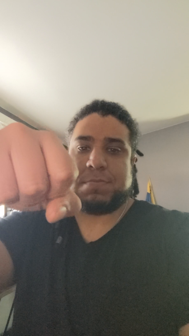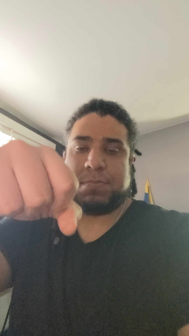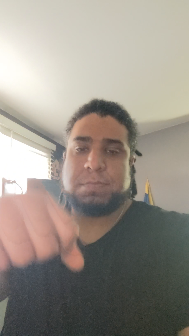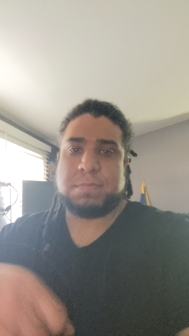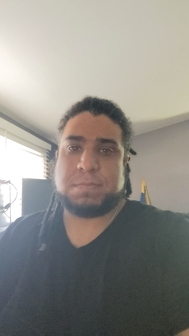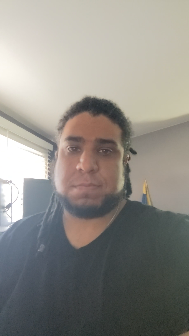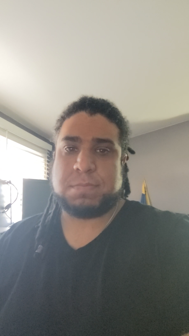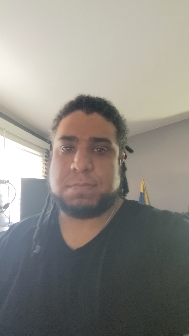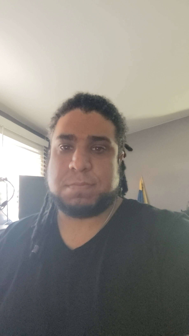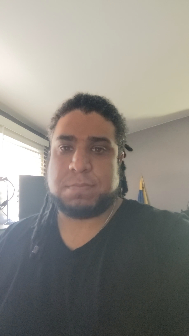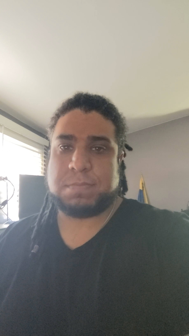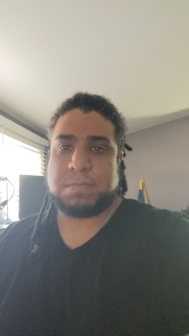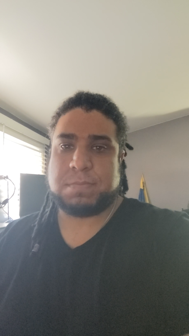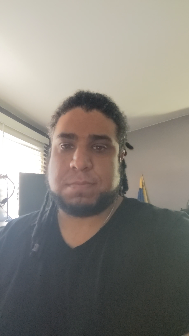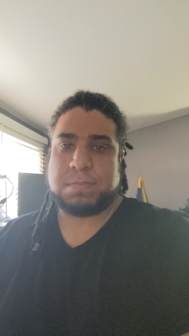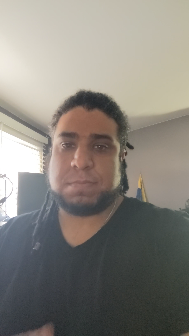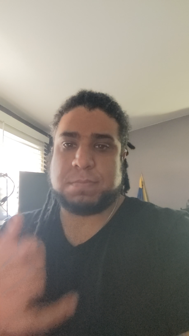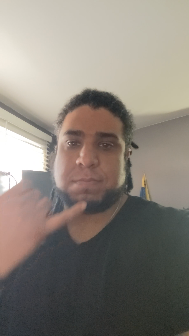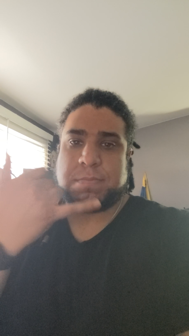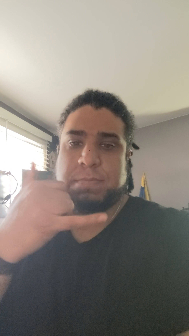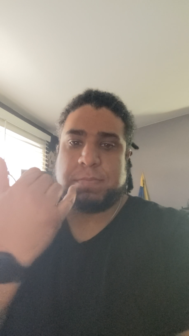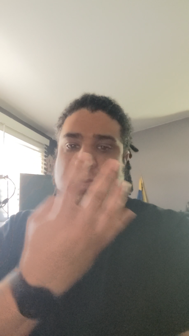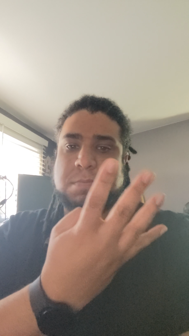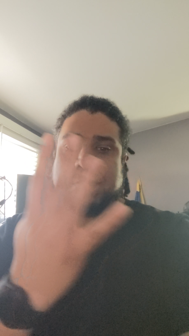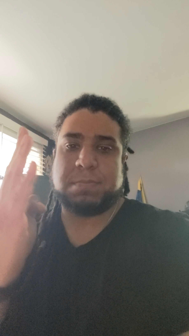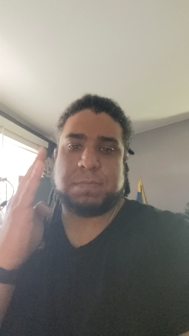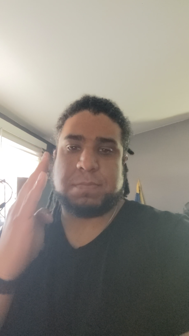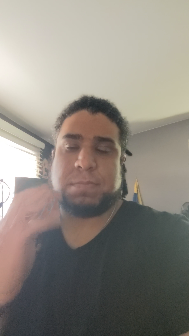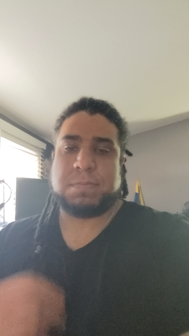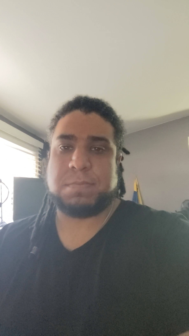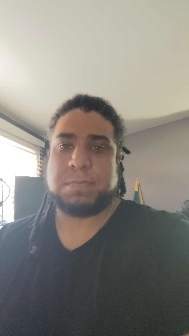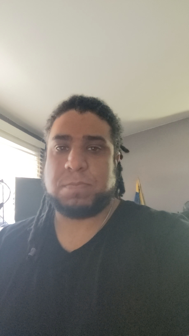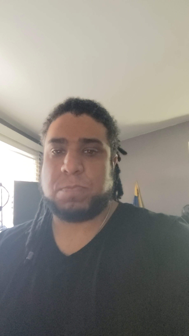playpen